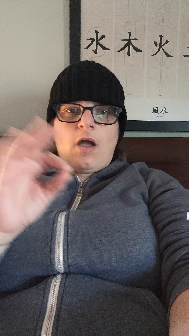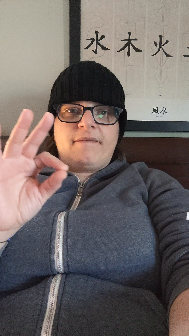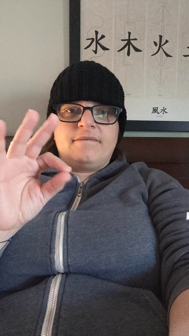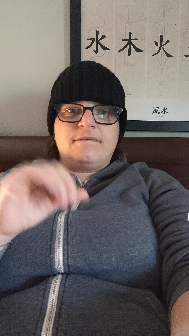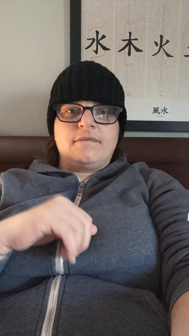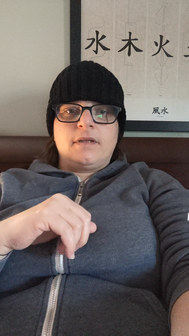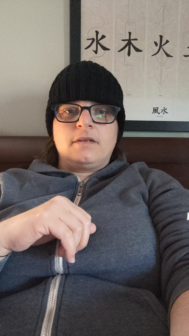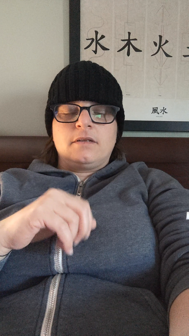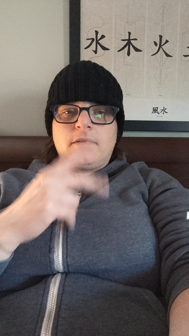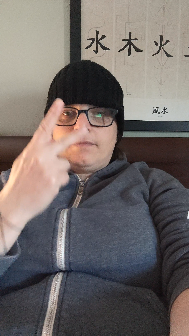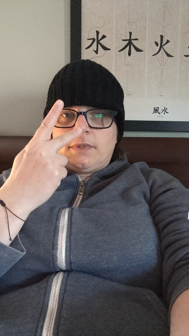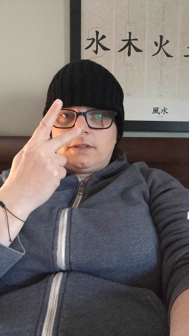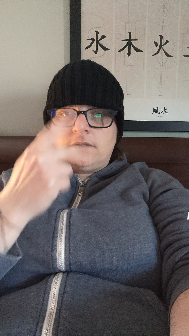penis